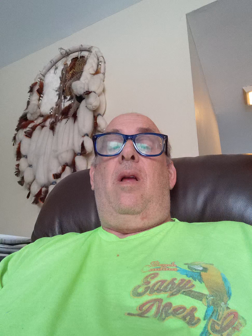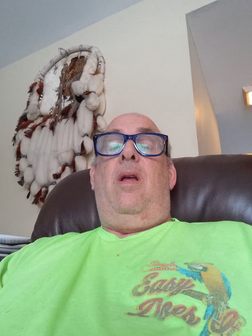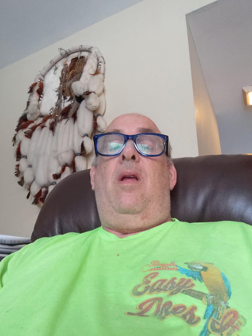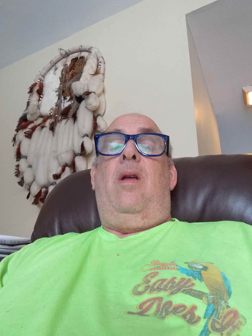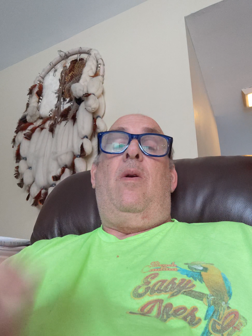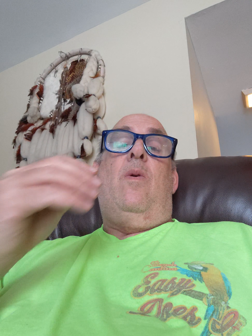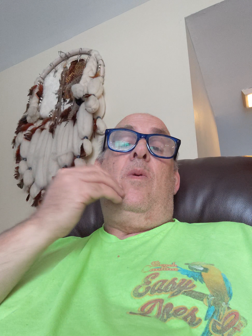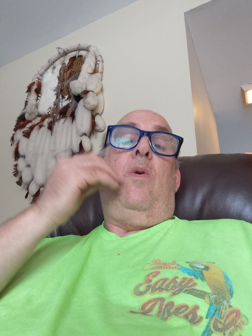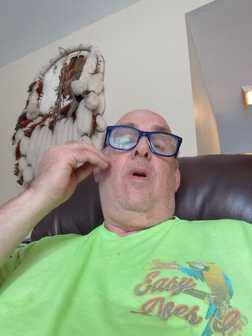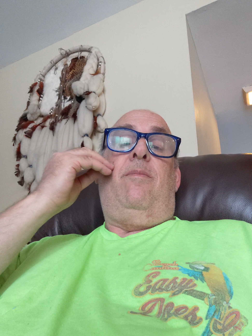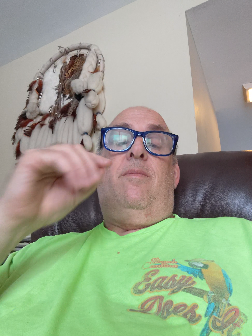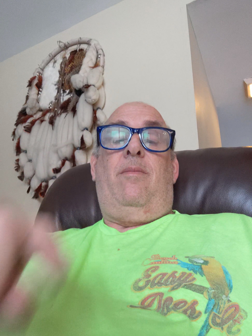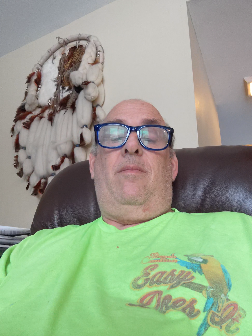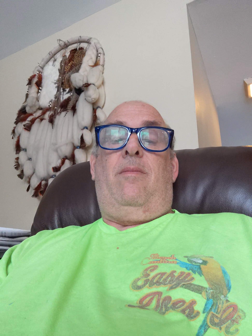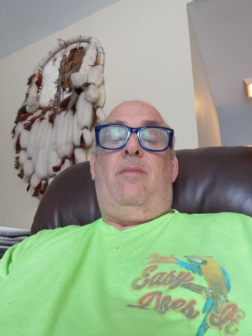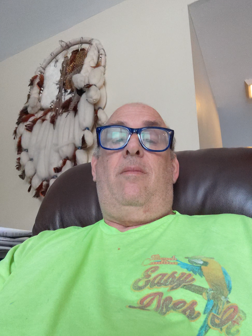home